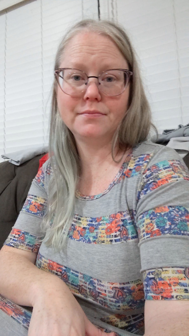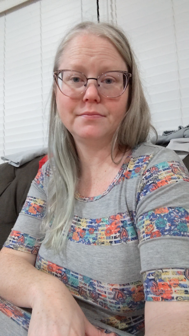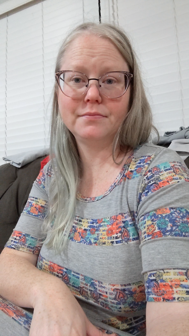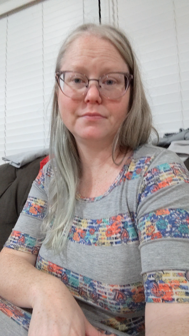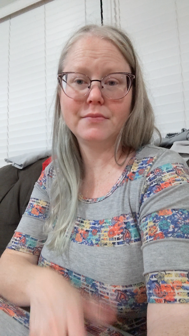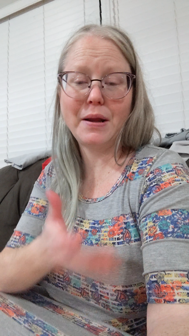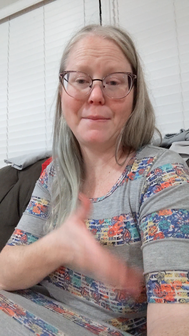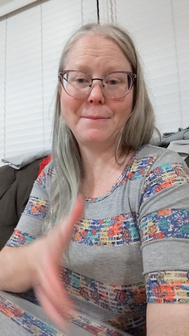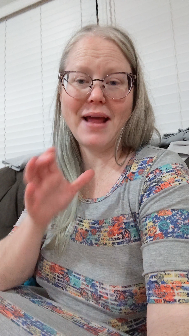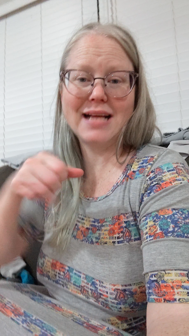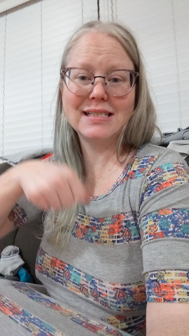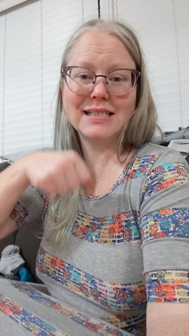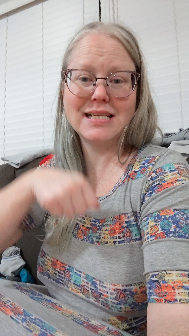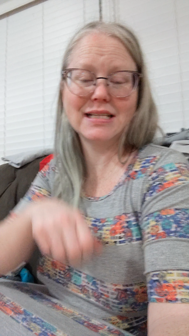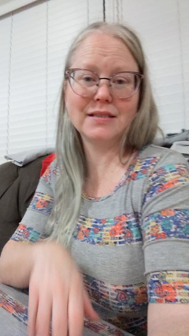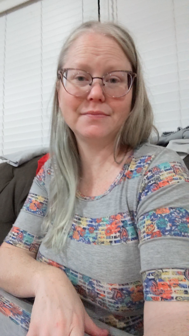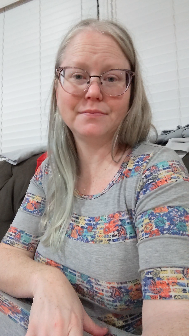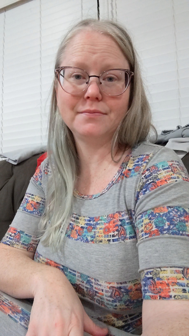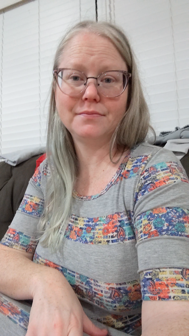basket